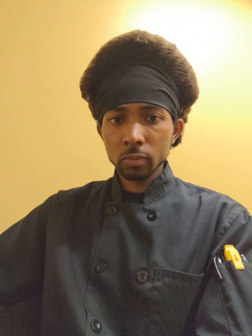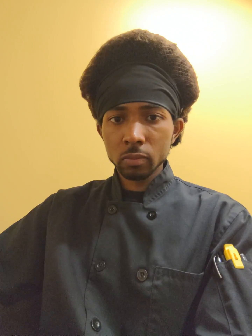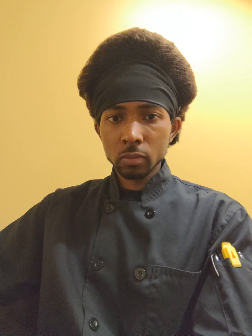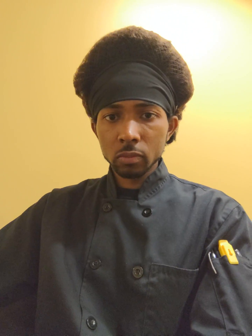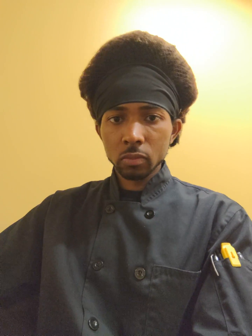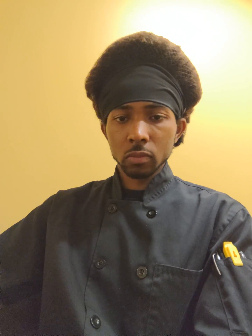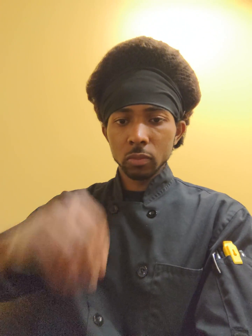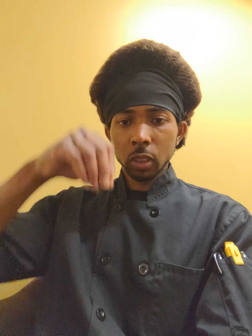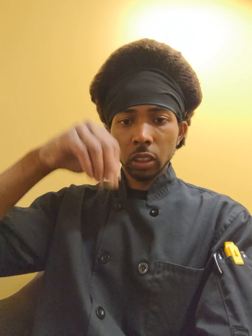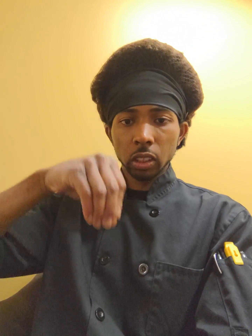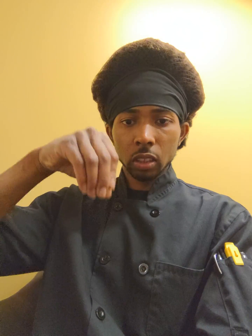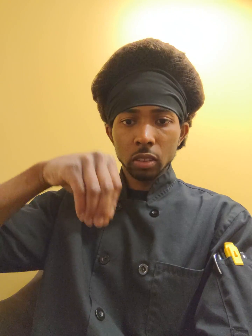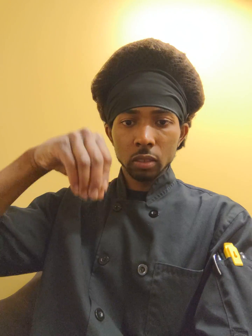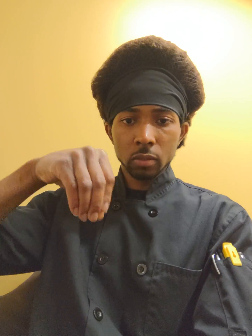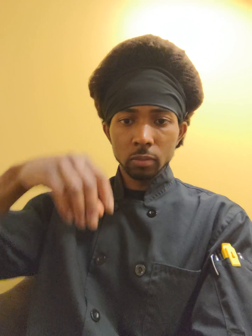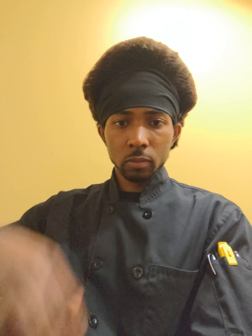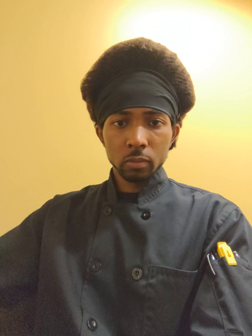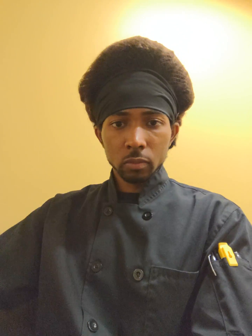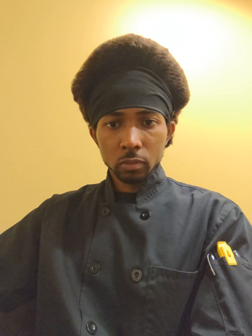inside